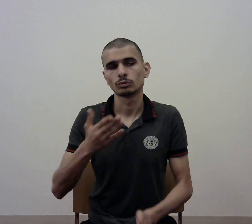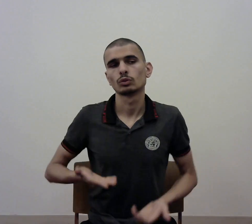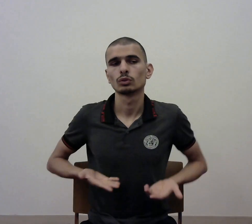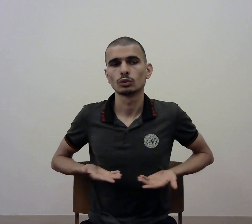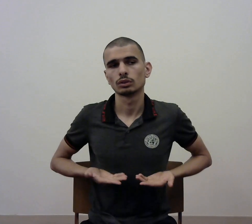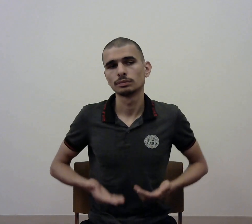yaşamaq